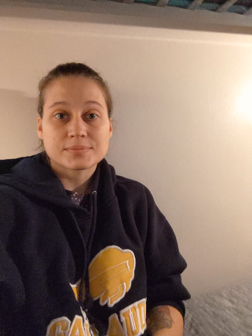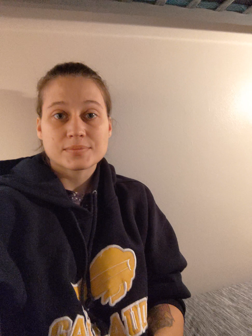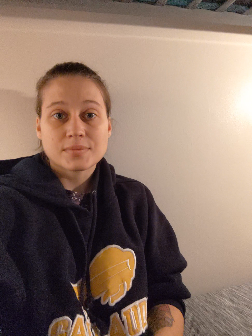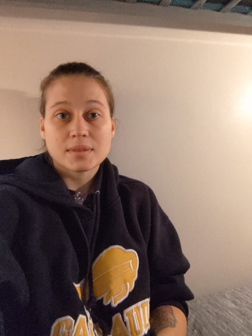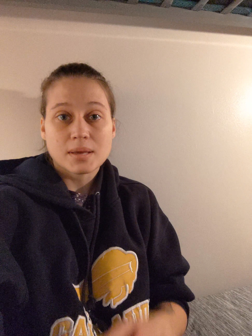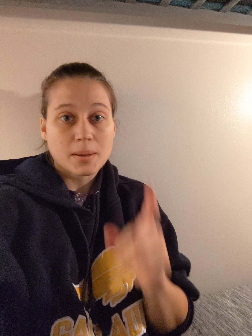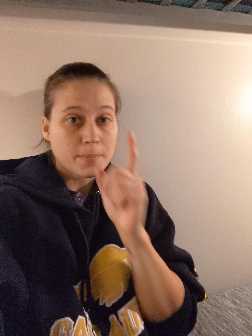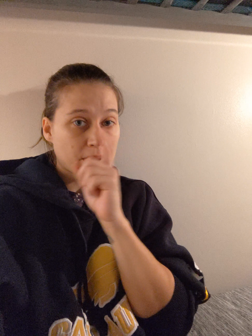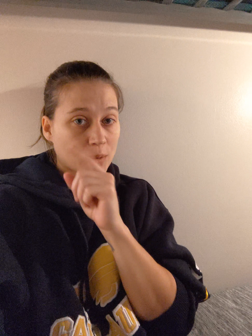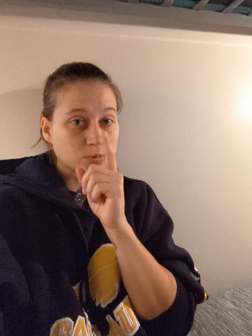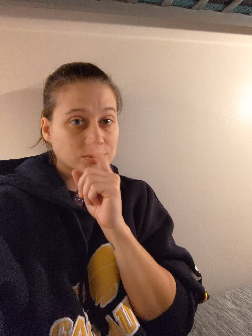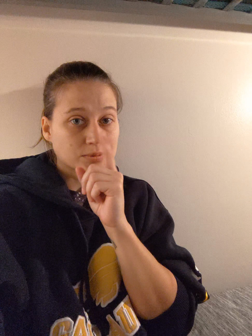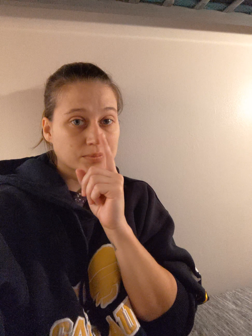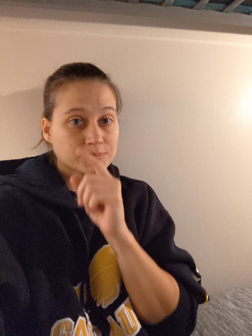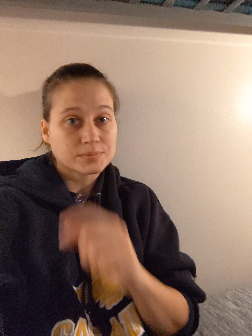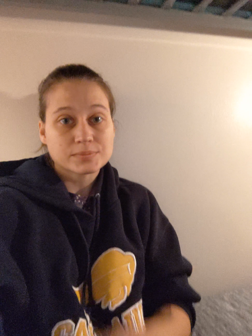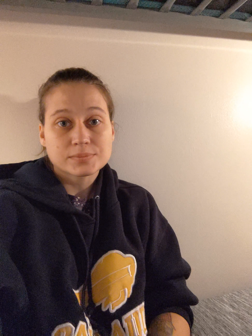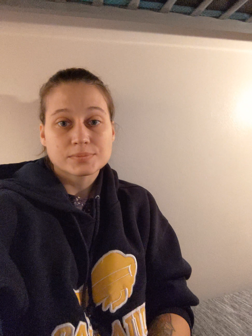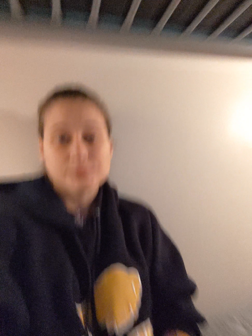mouse